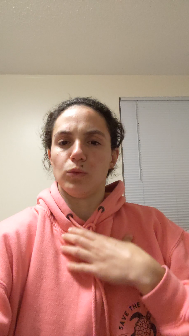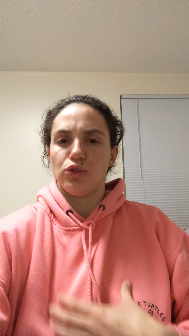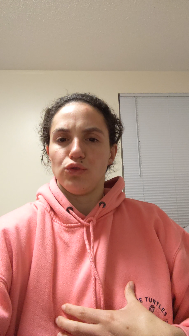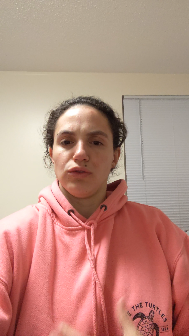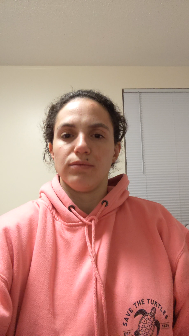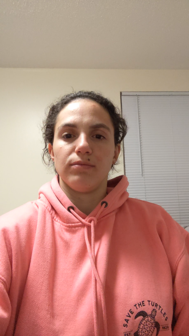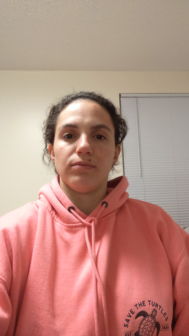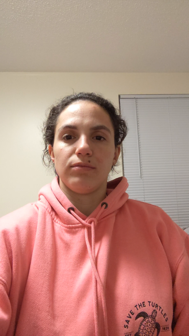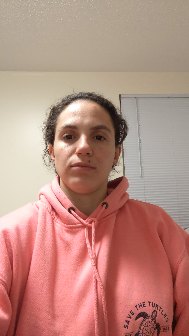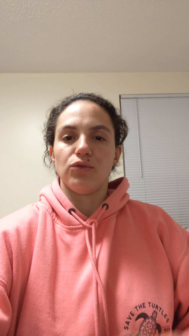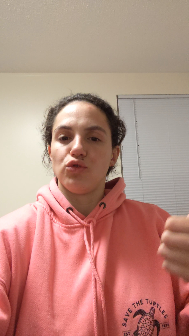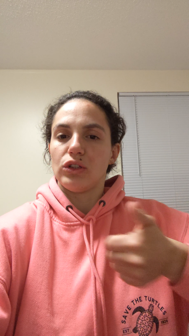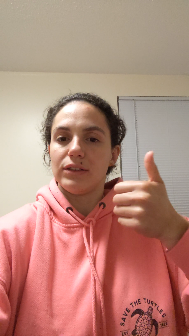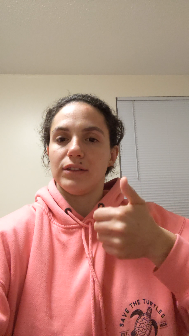chase